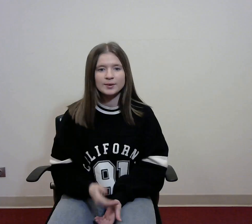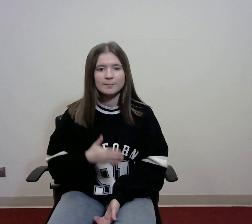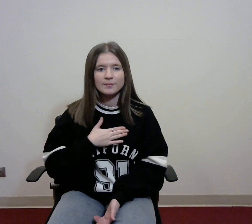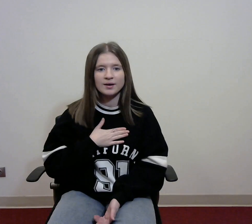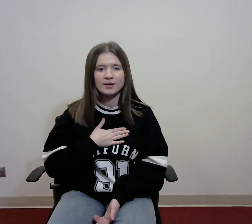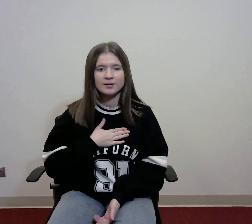mən